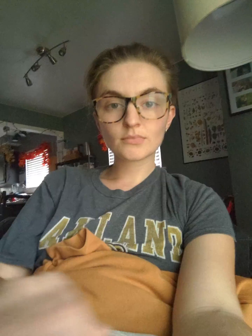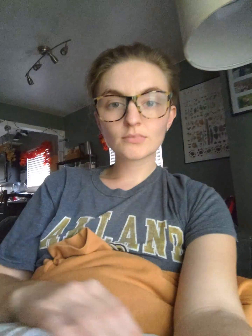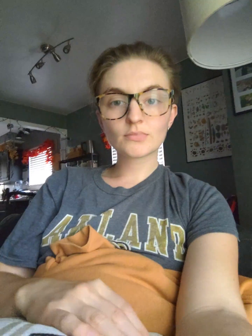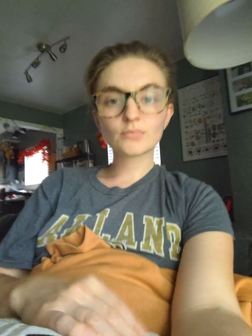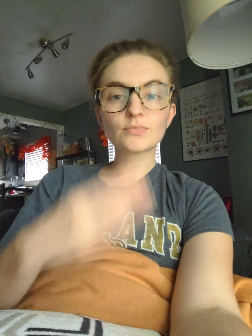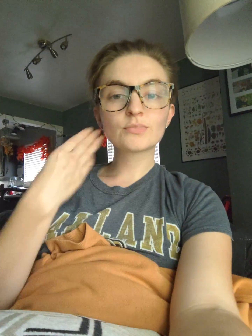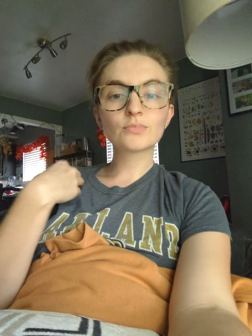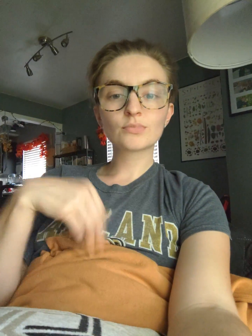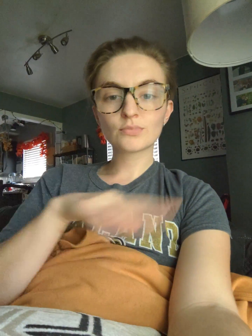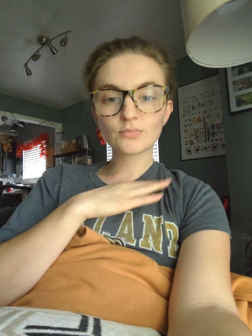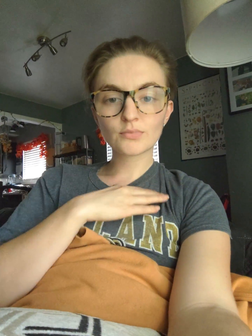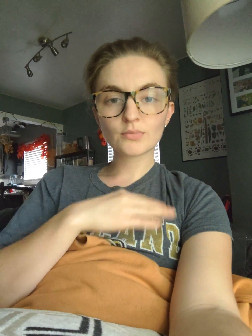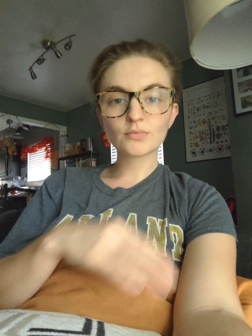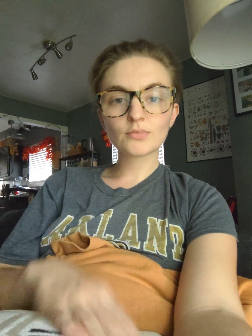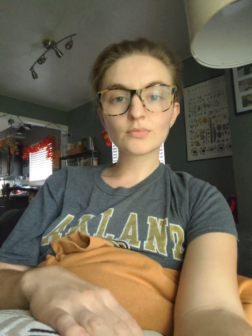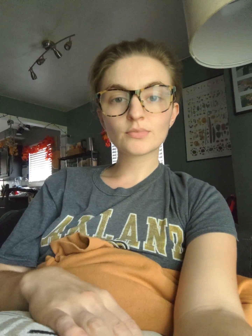scarf